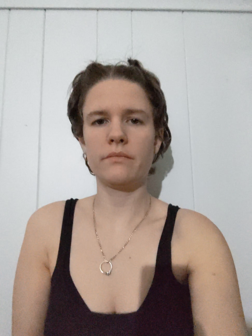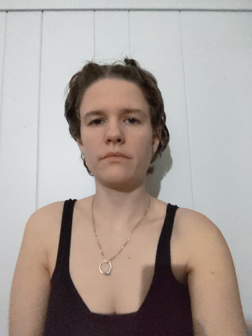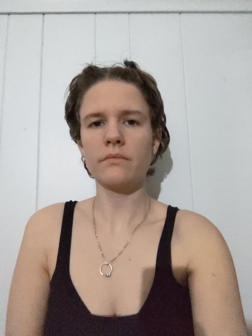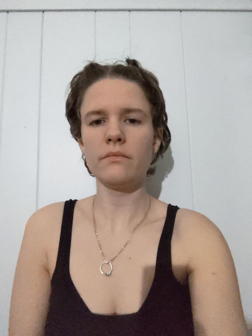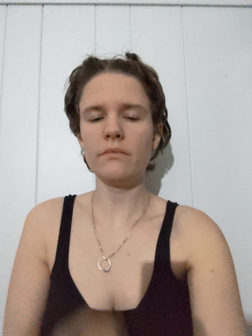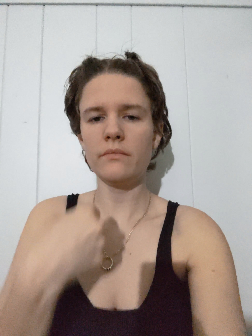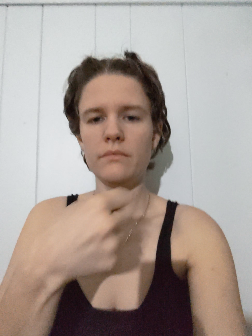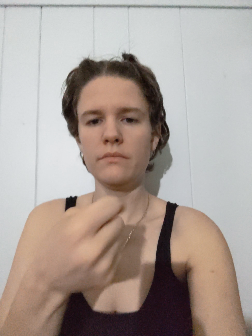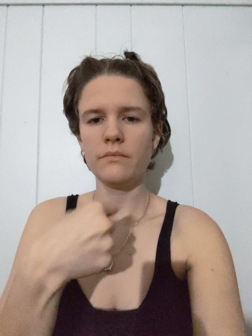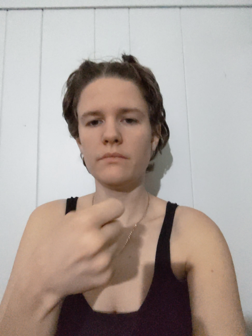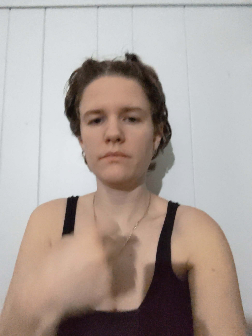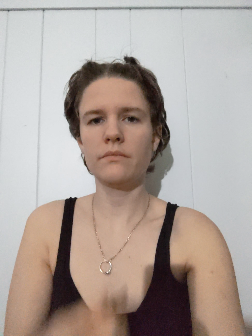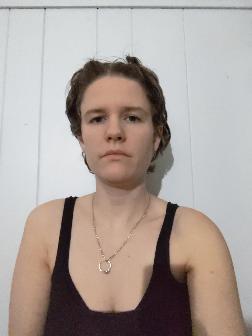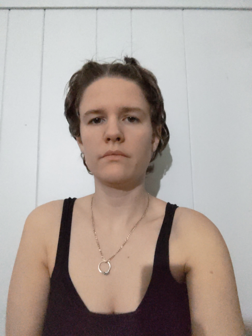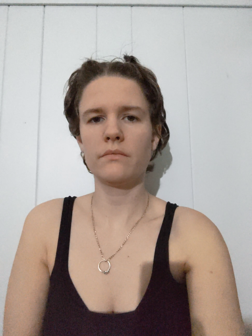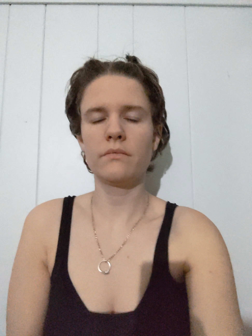make